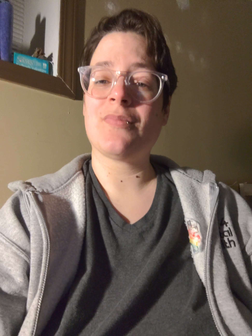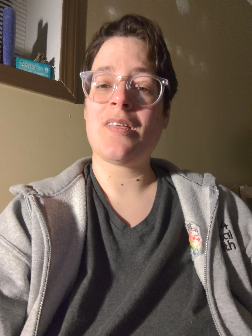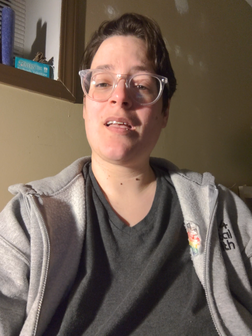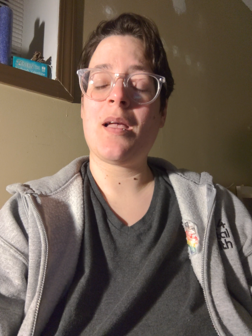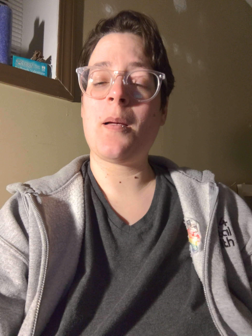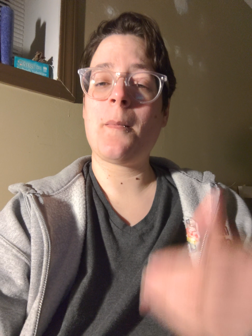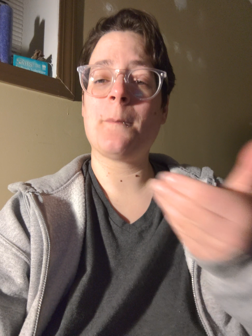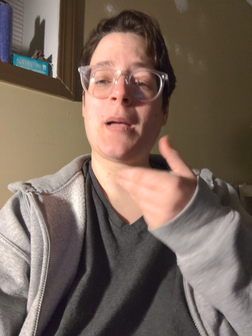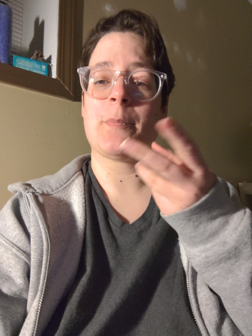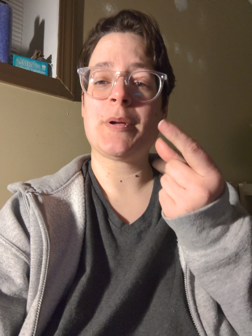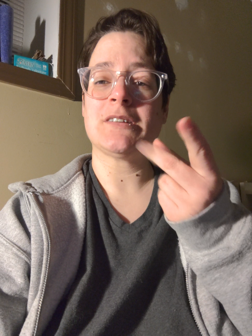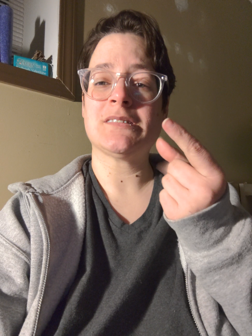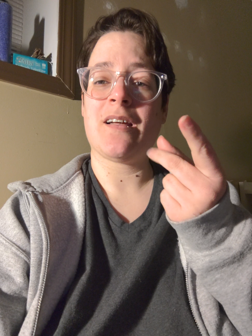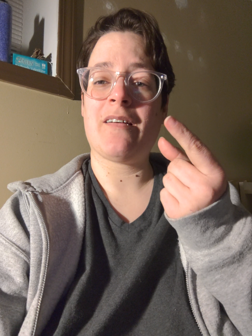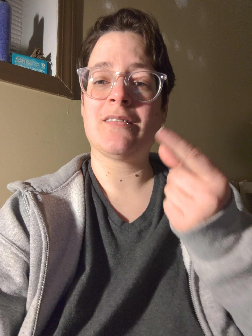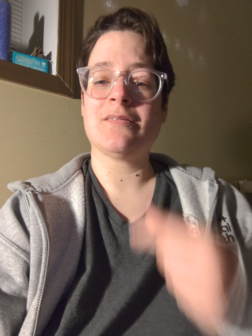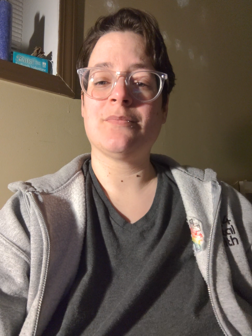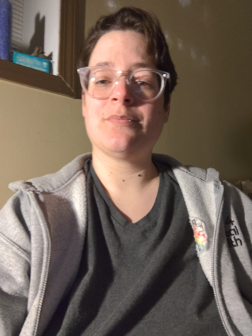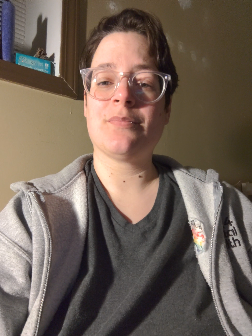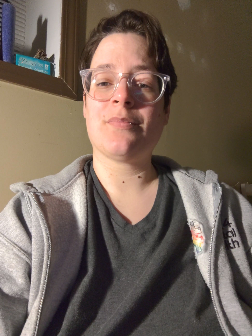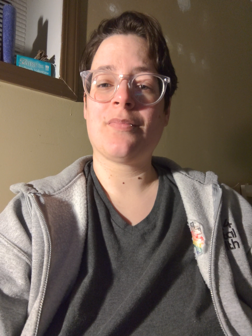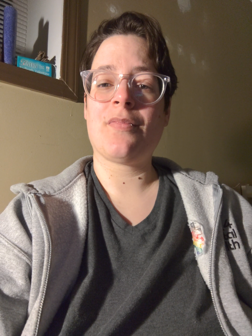puppy